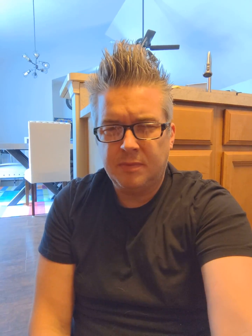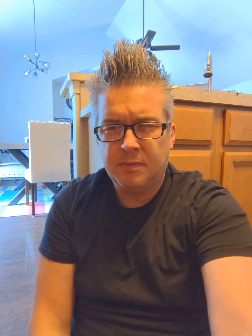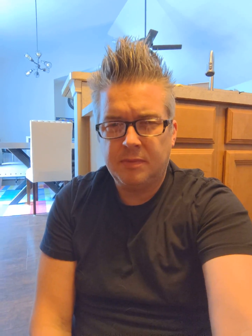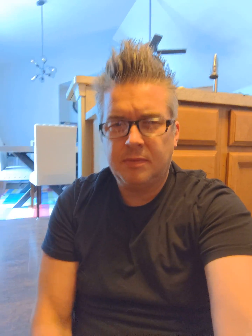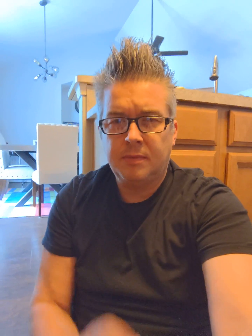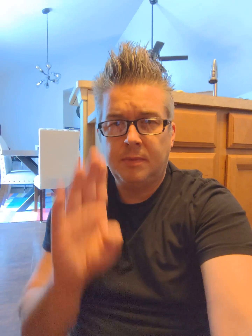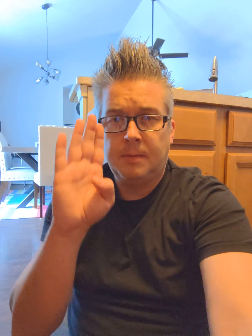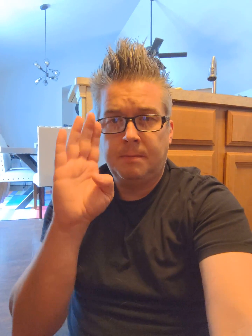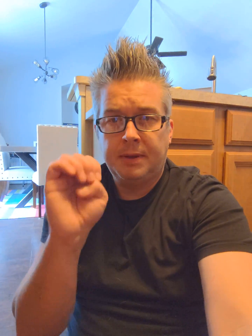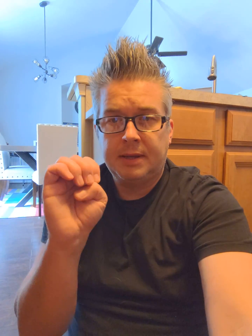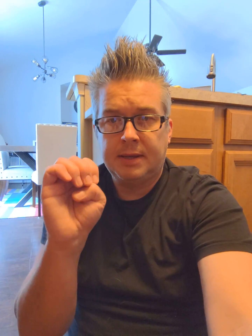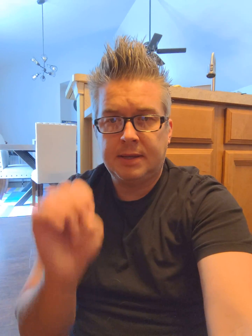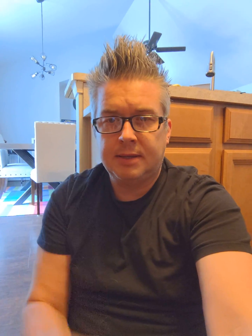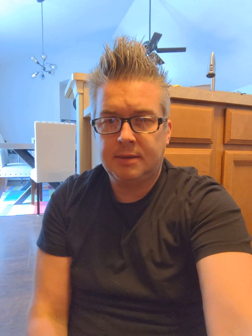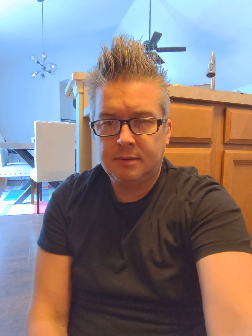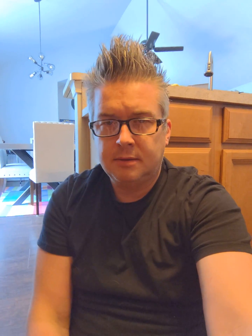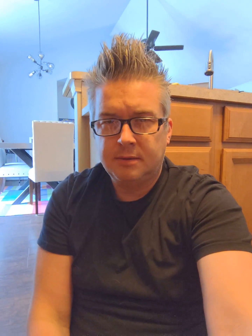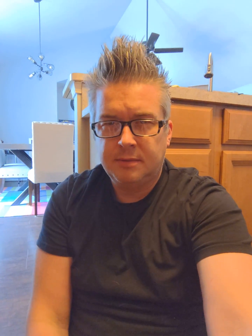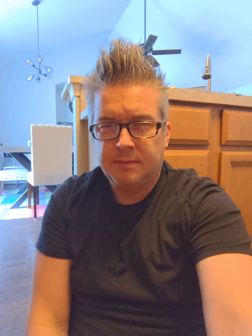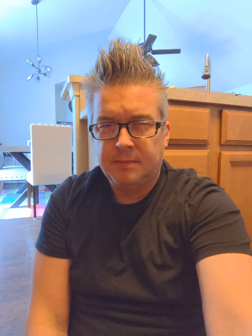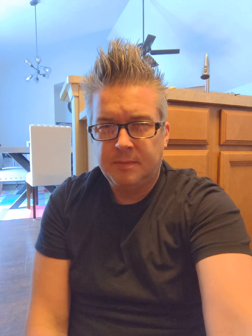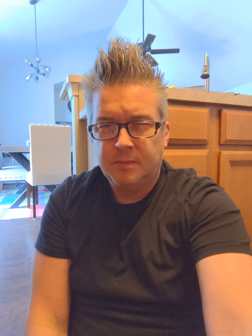be